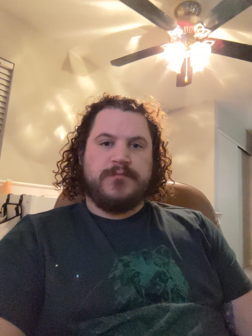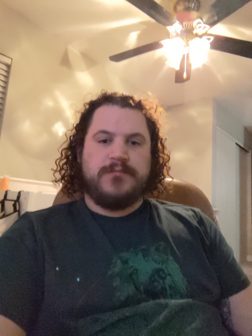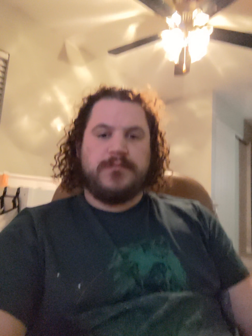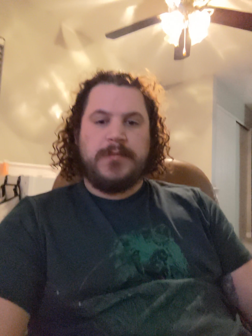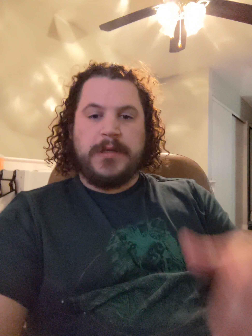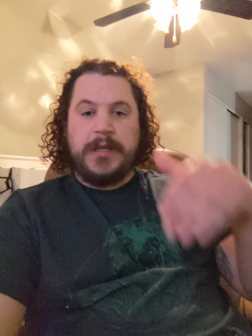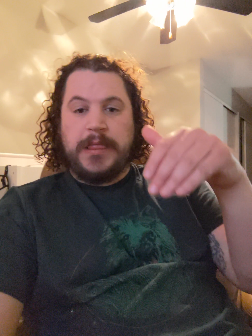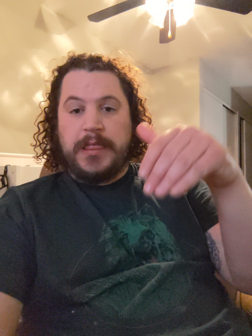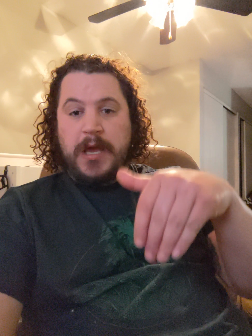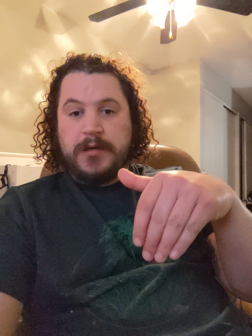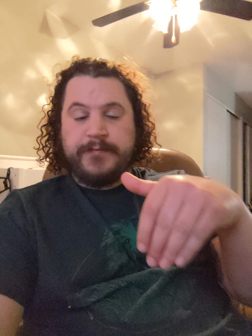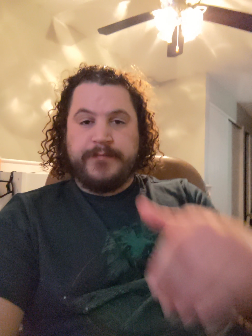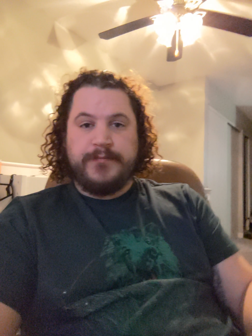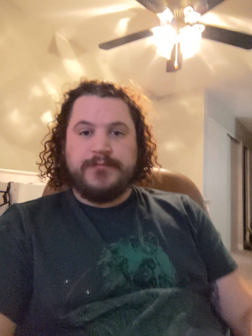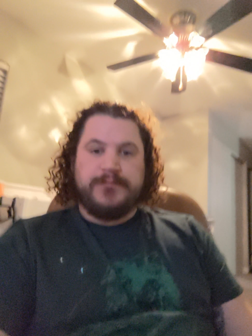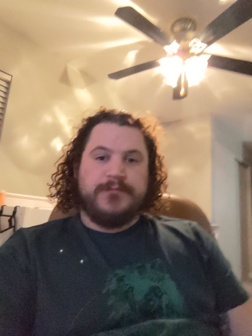night